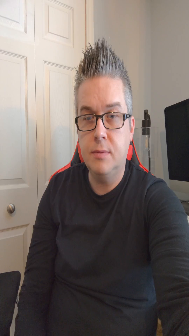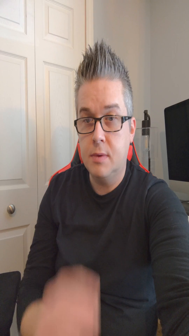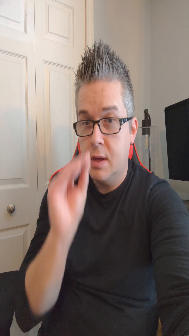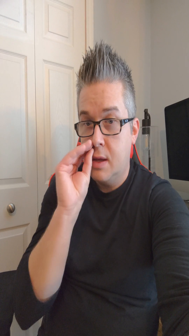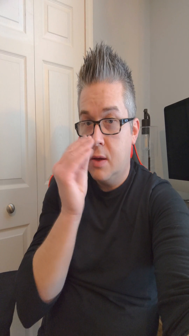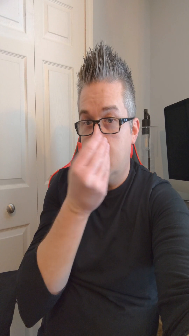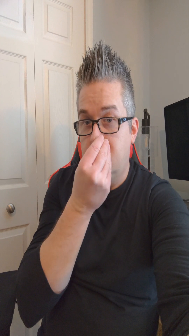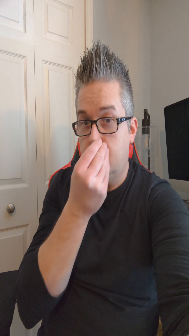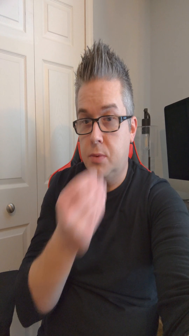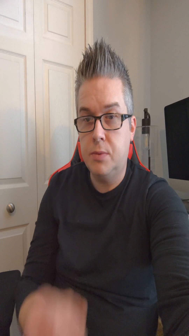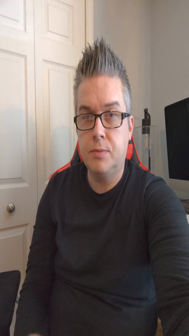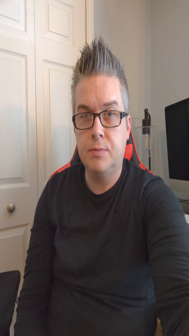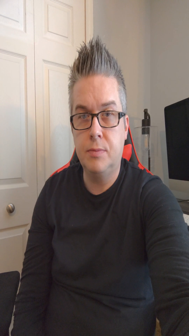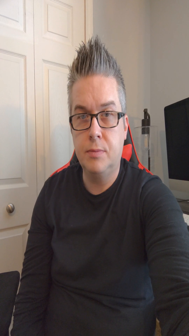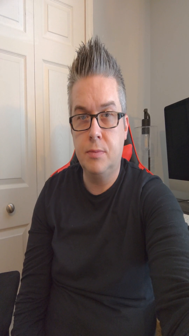flower